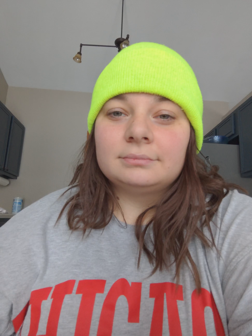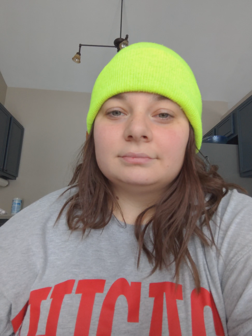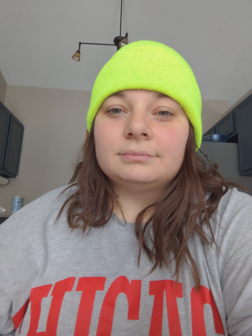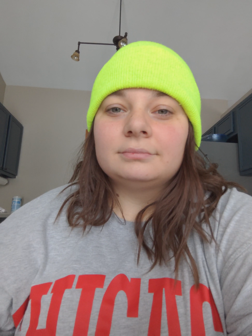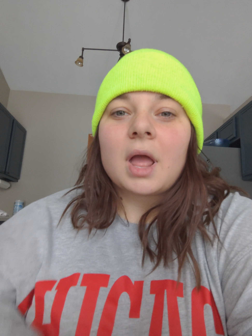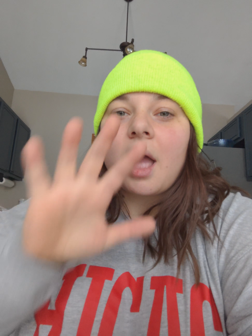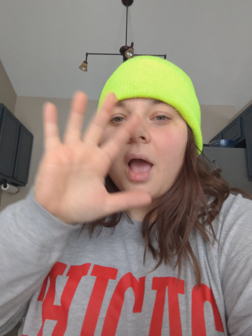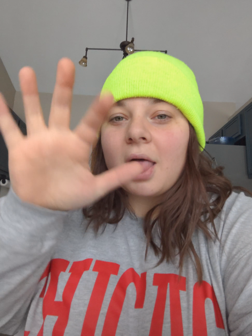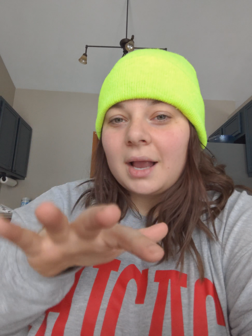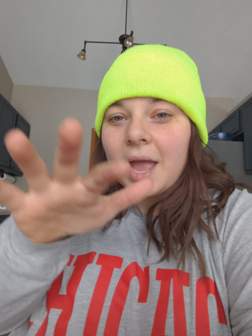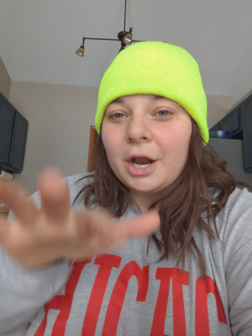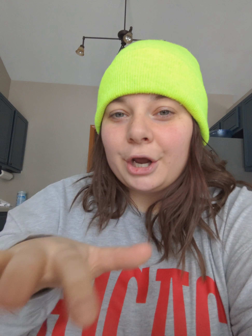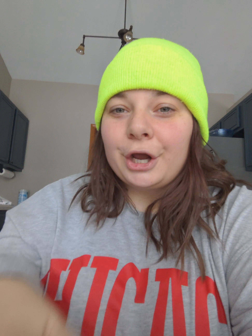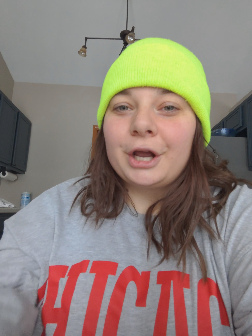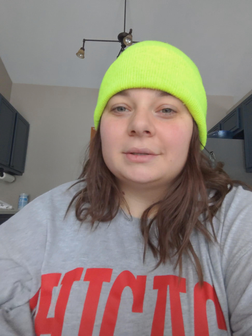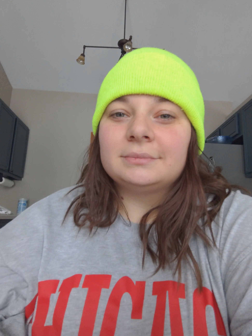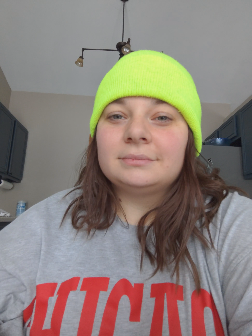alligator